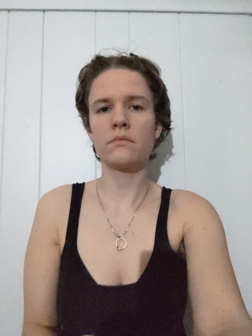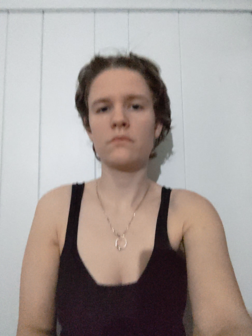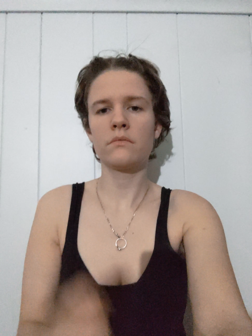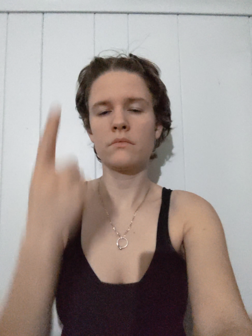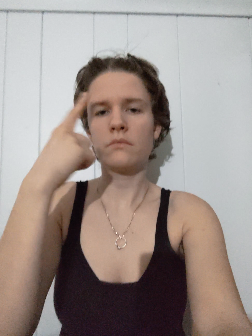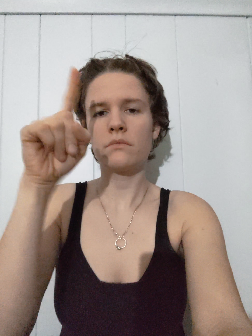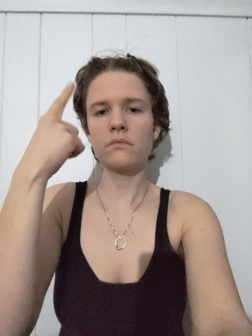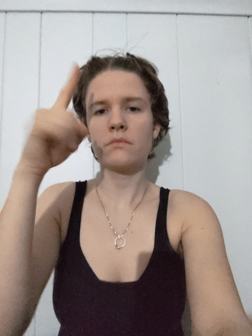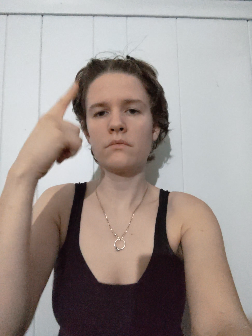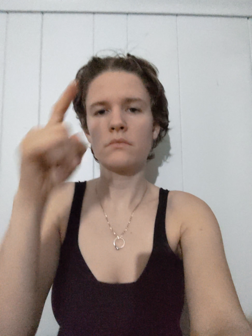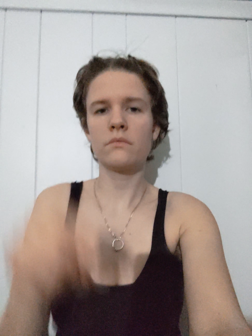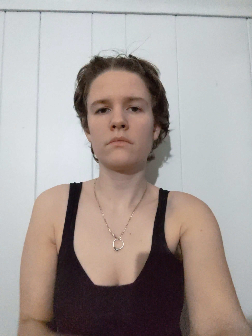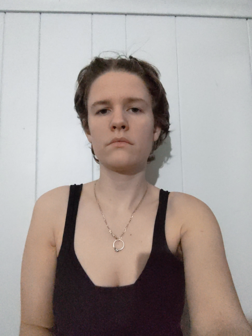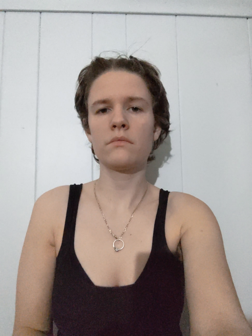for